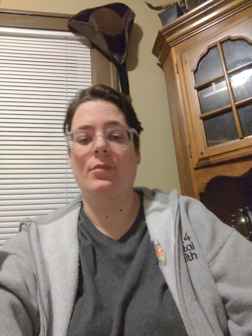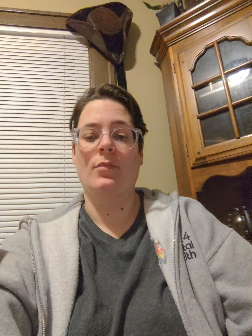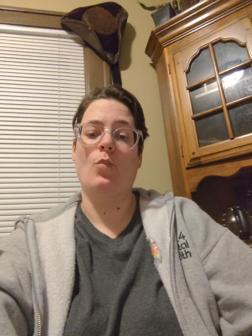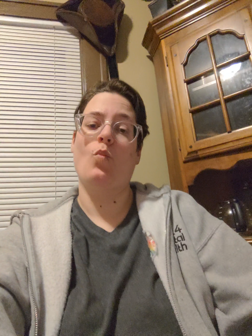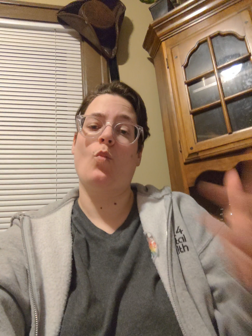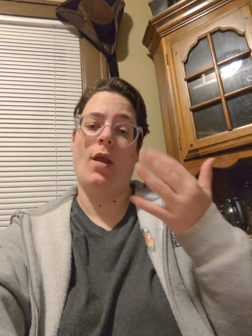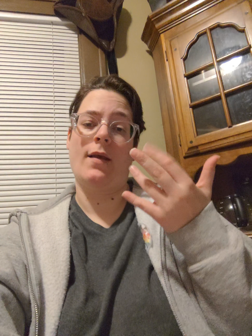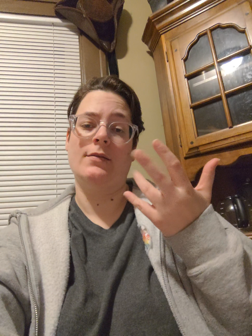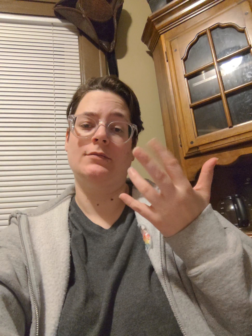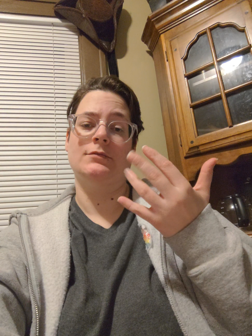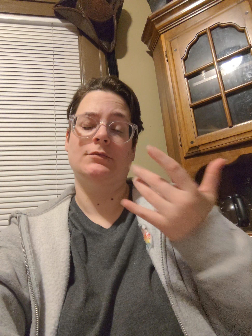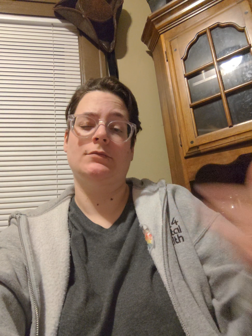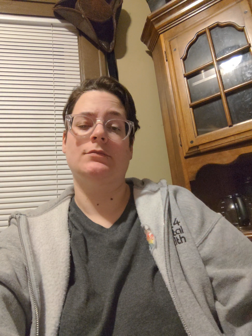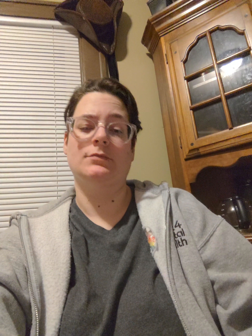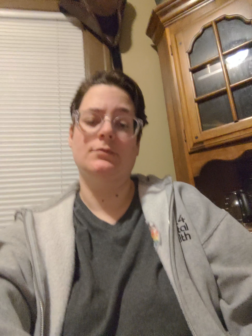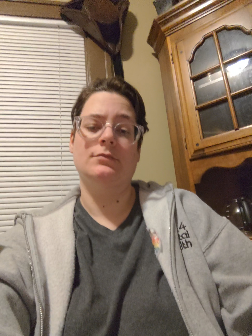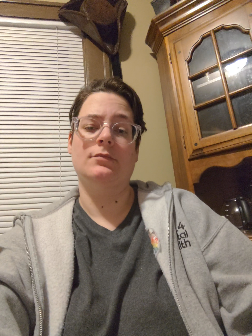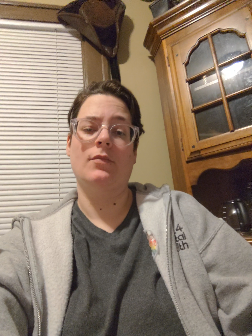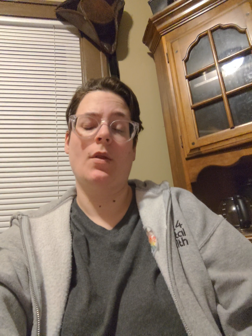wait